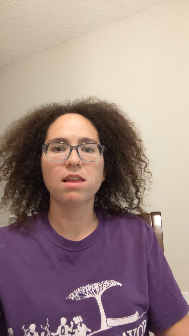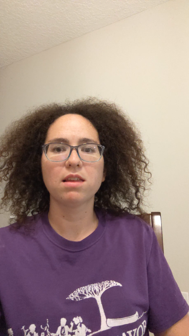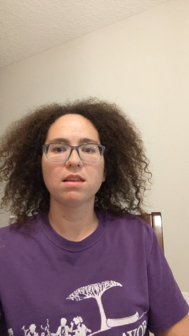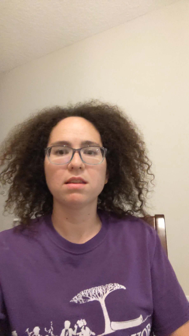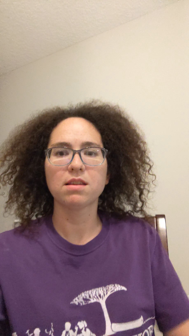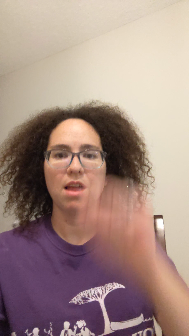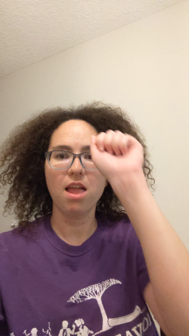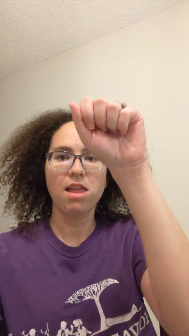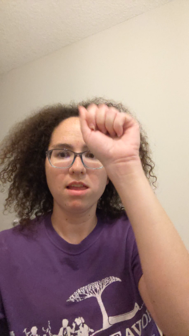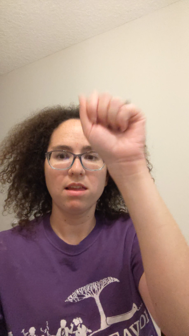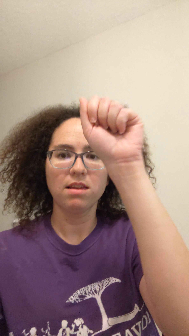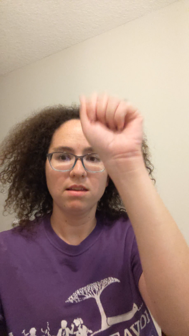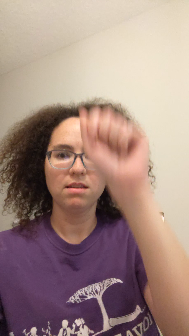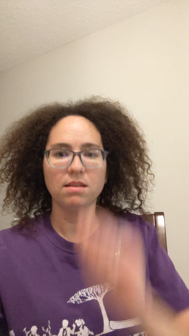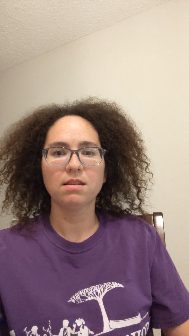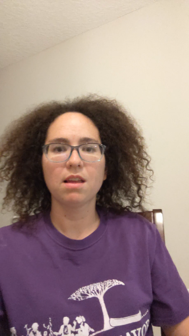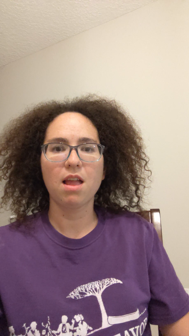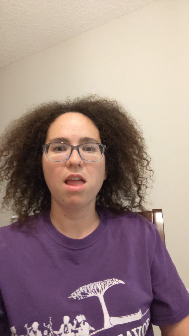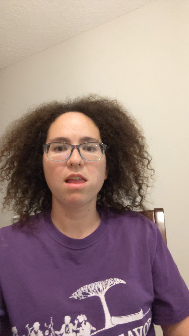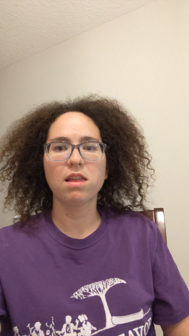knock